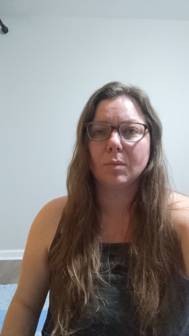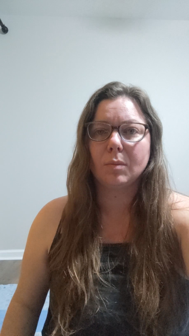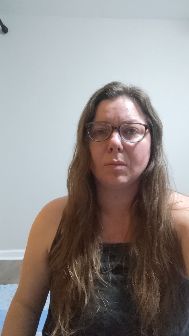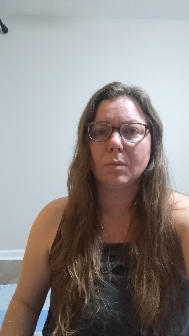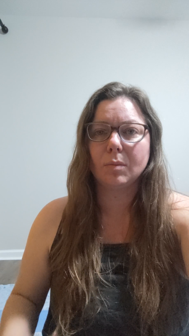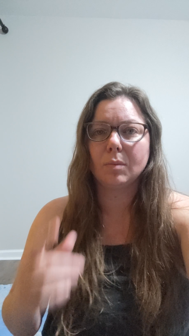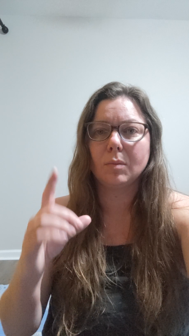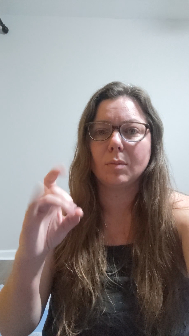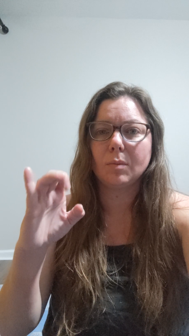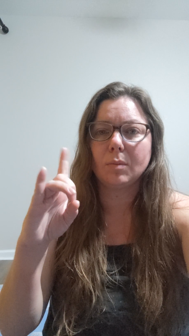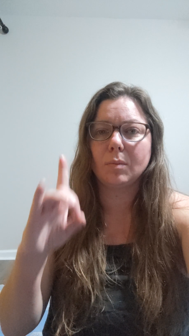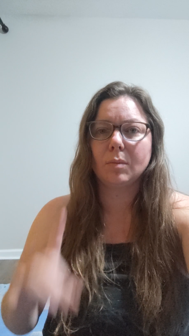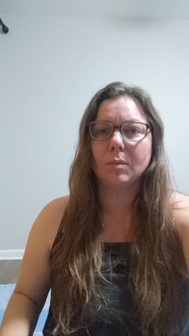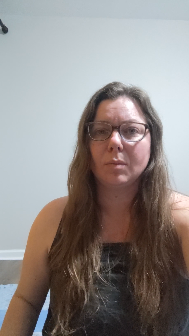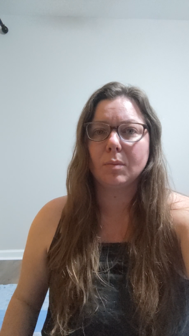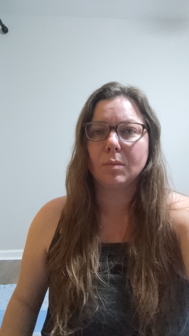did